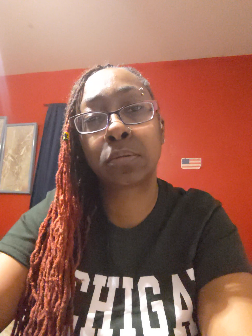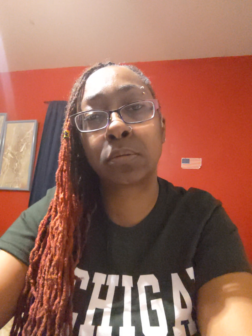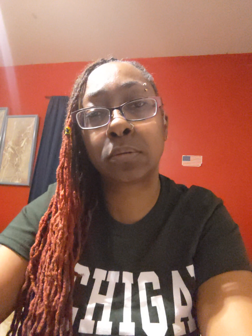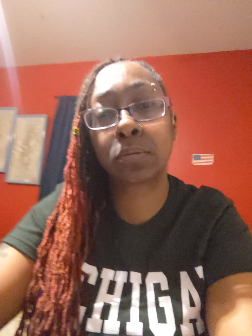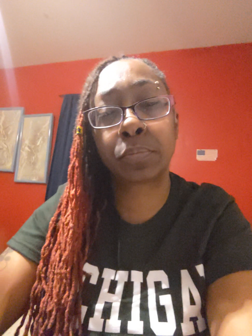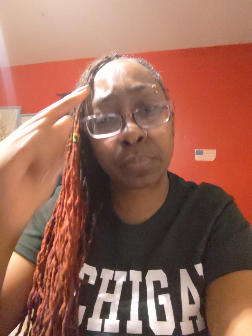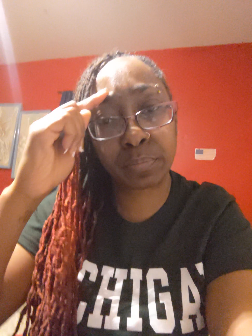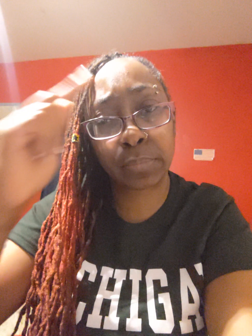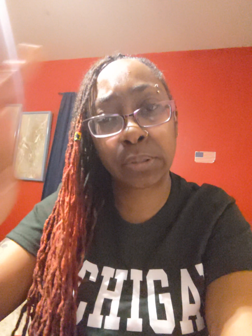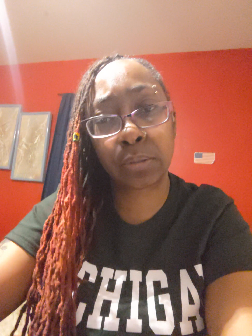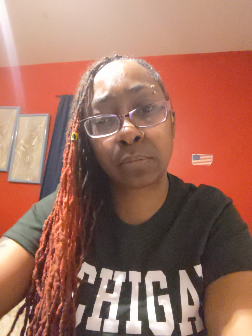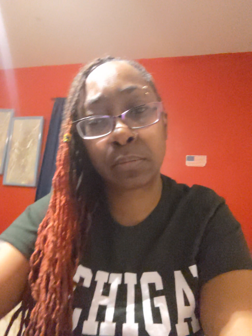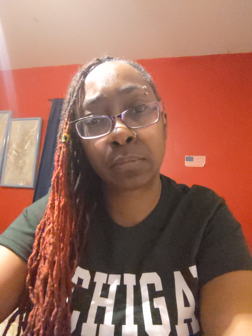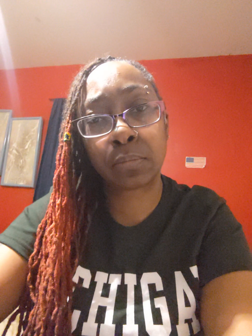penny